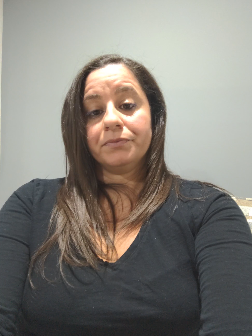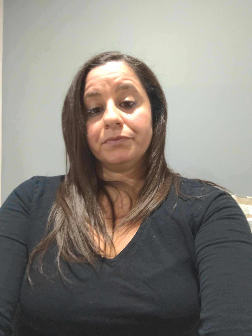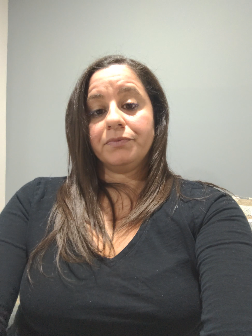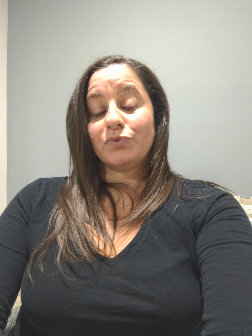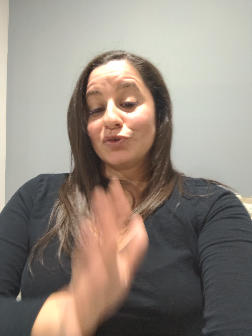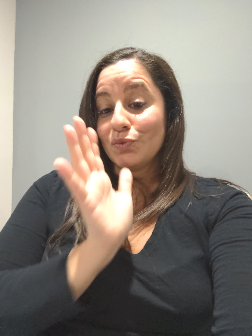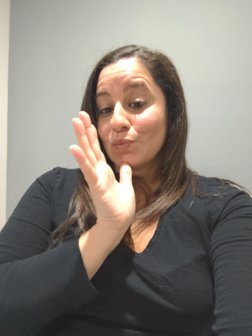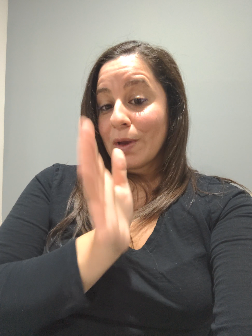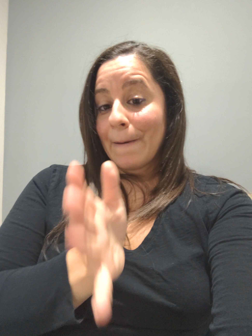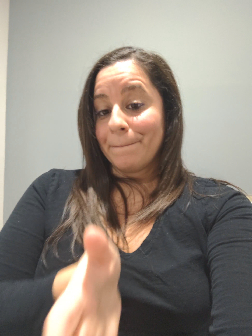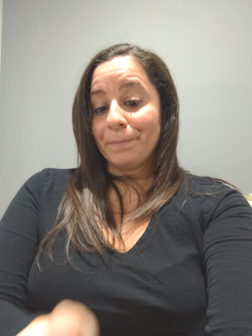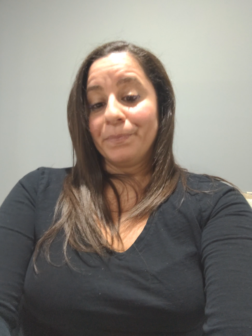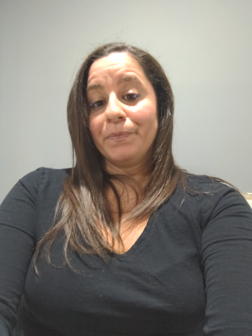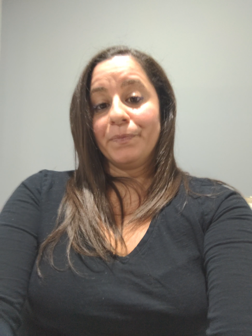grandma